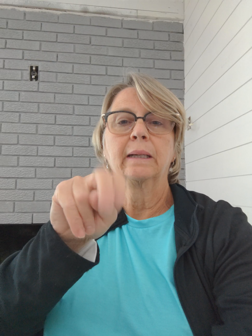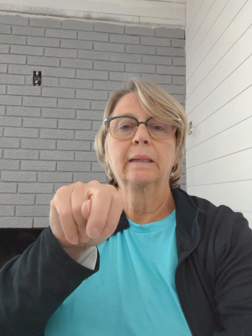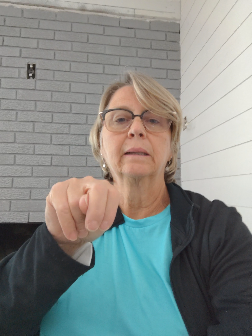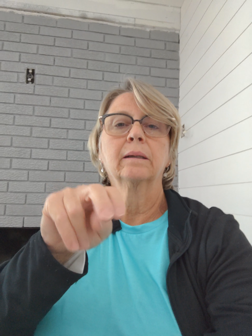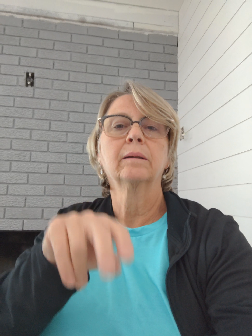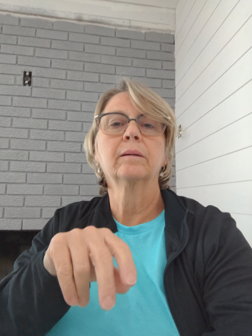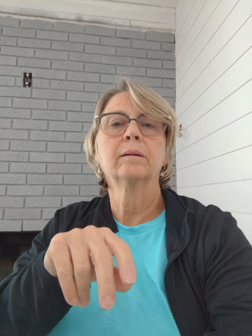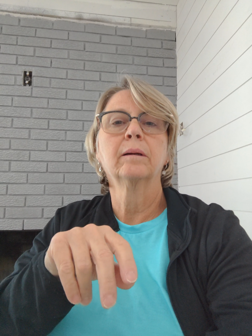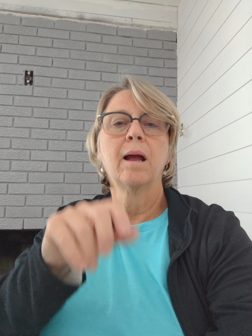mitten